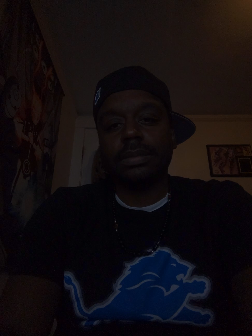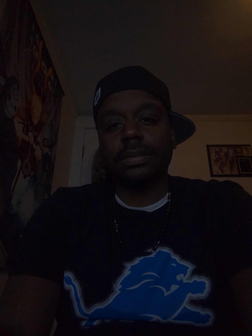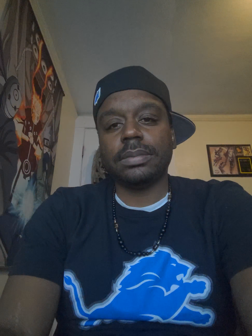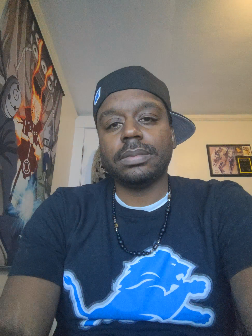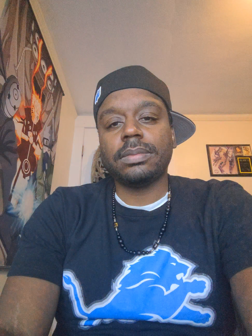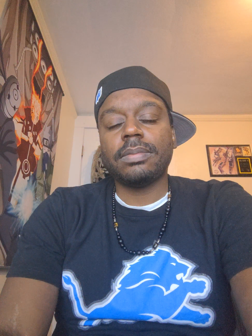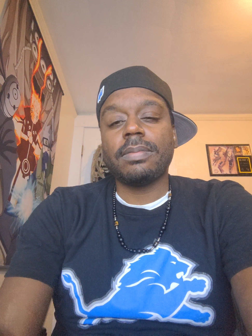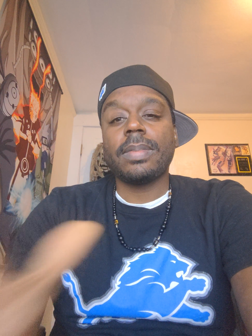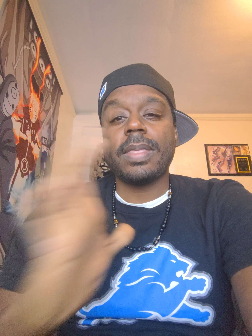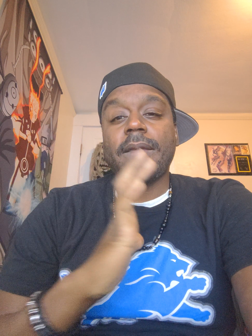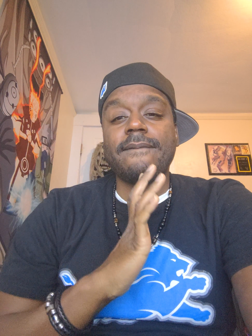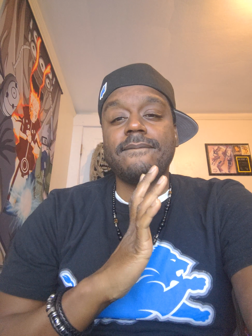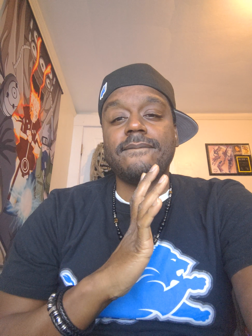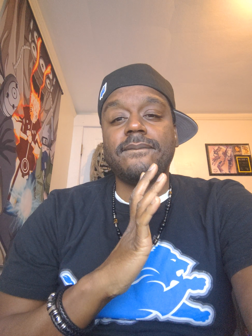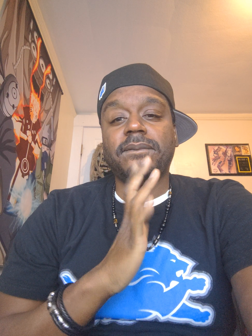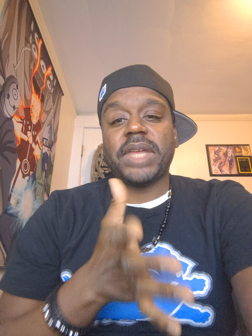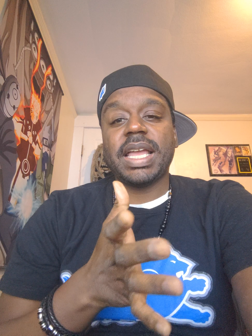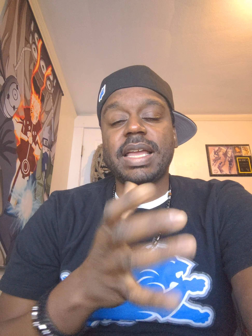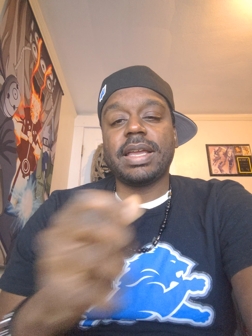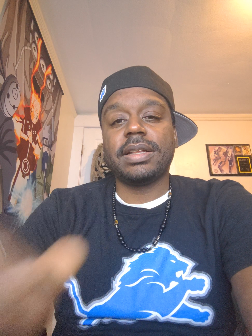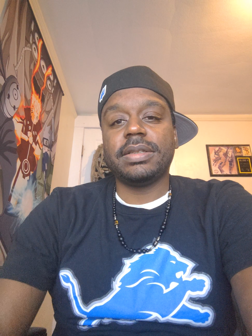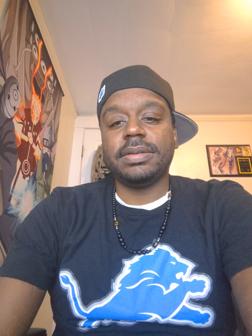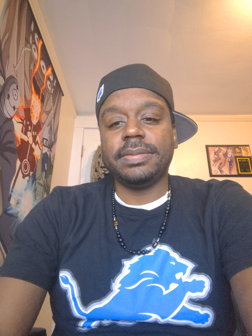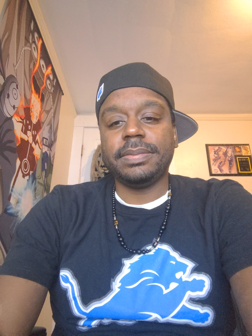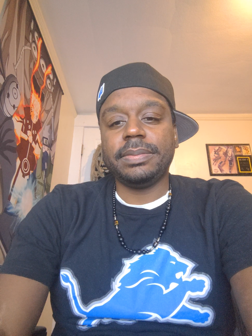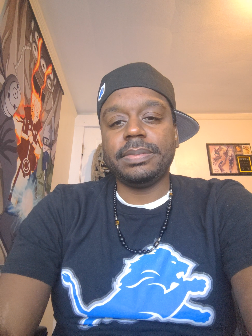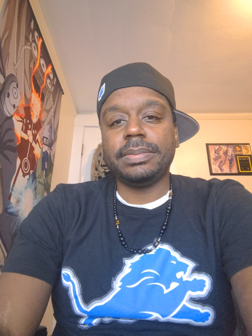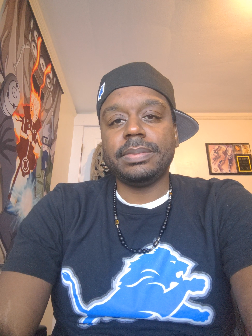fine